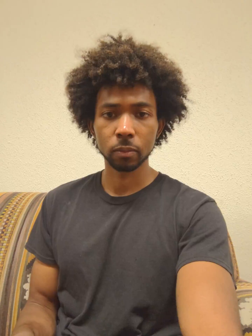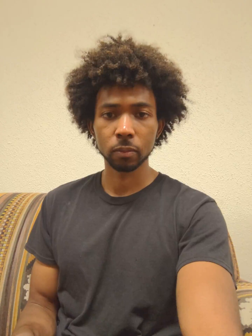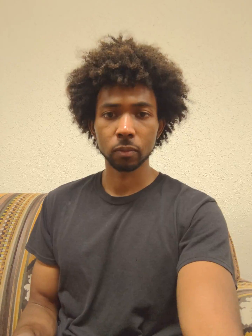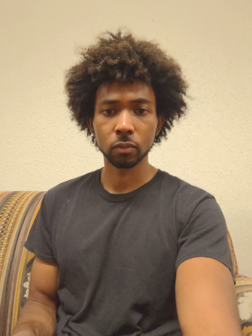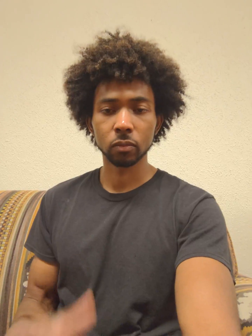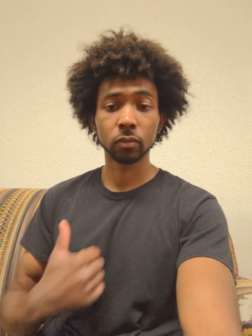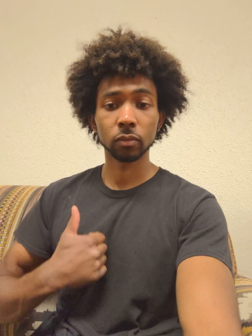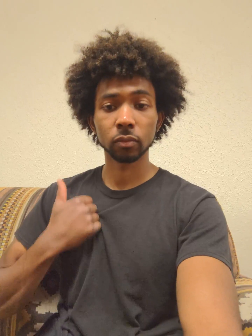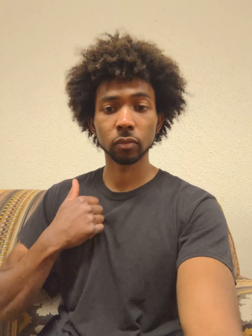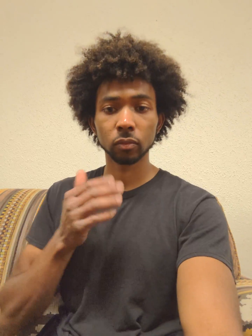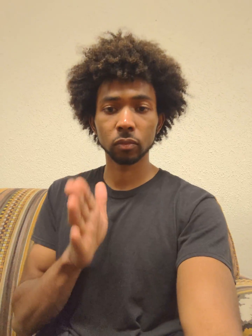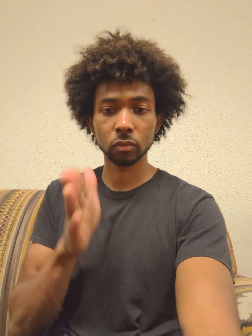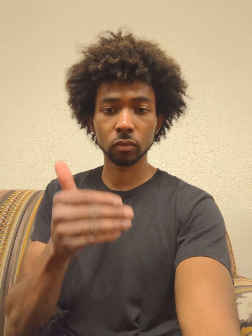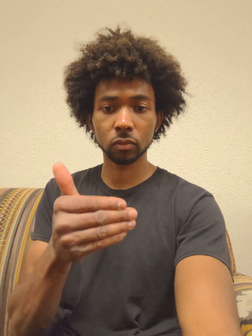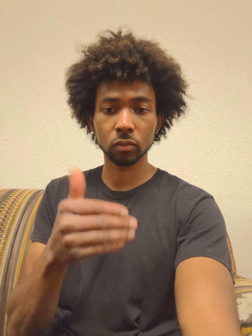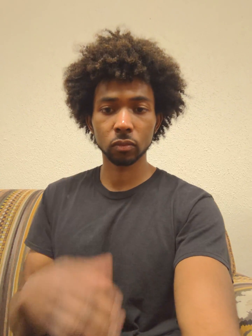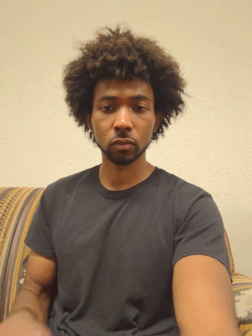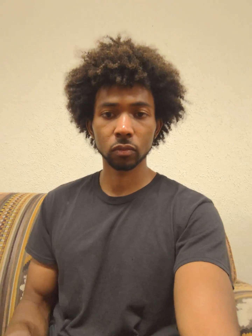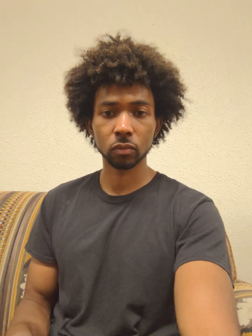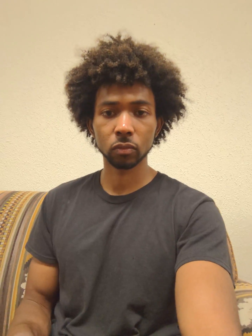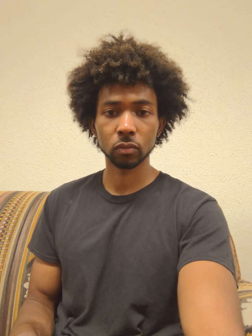living room